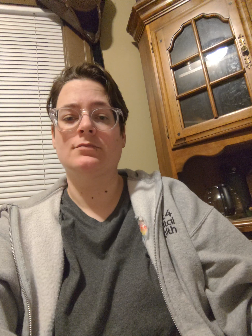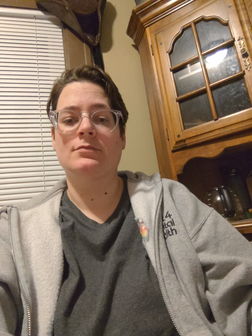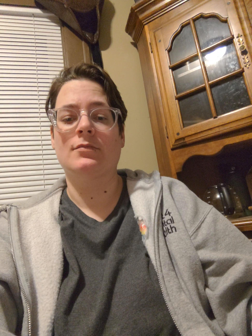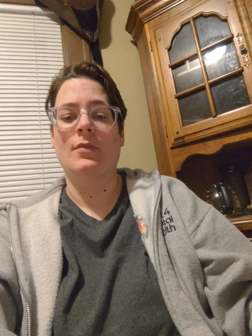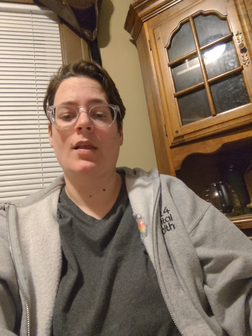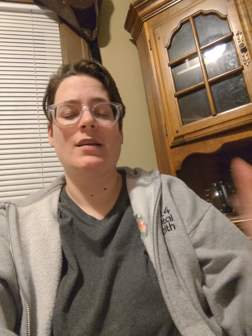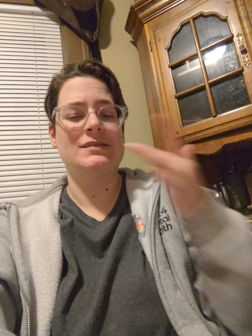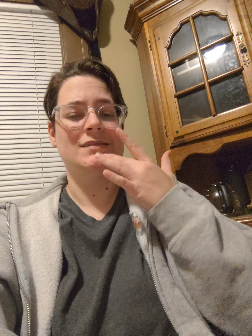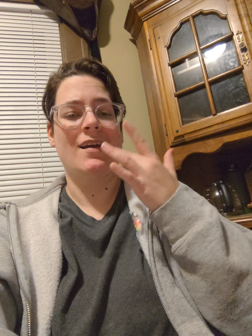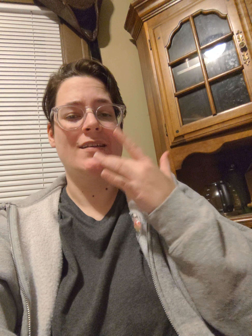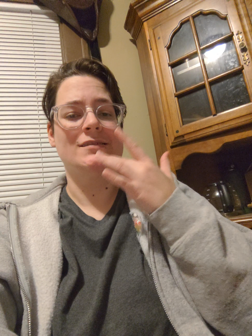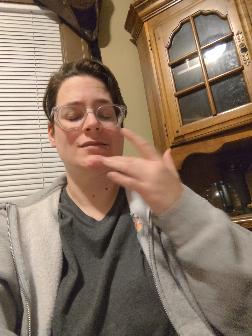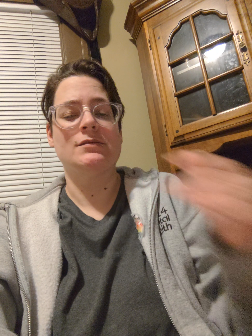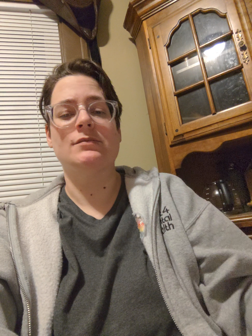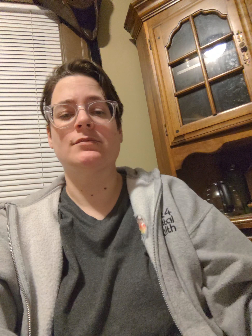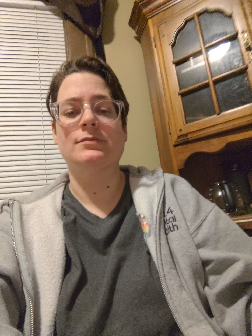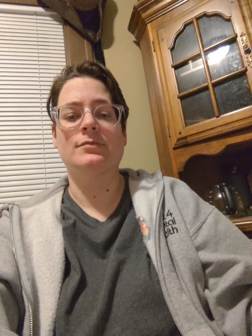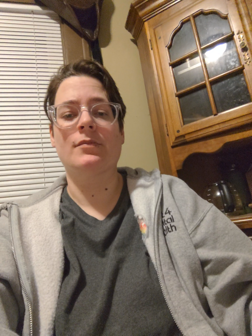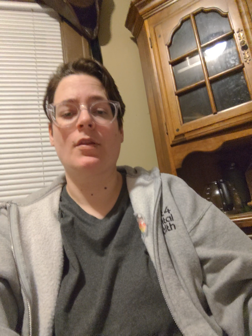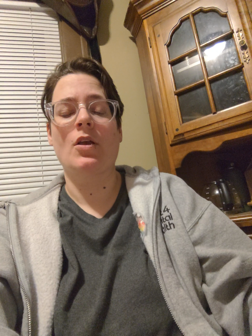taste